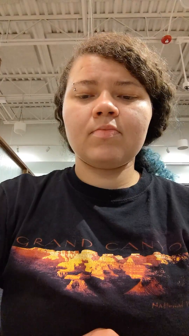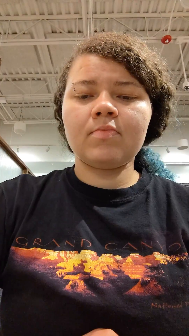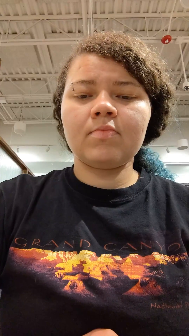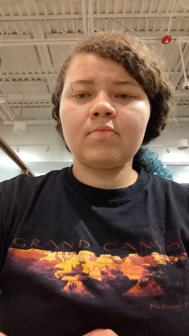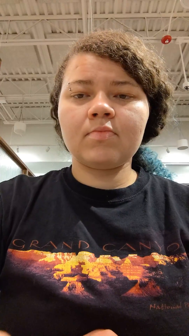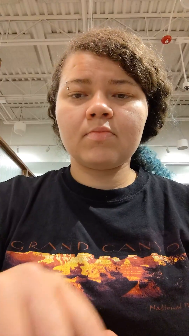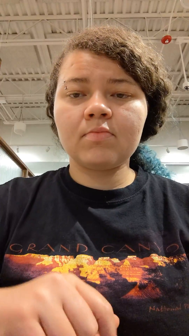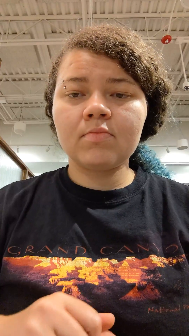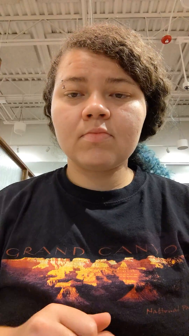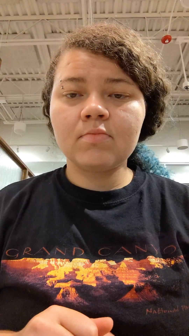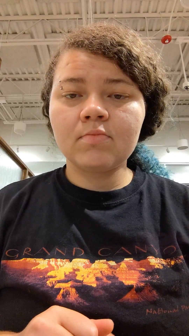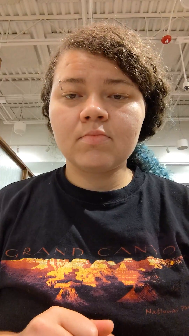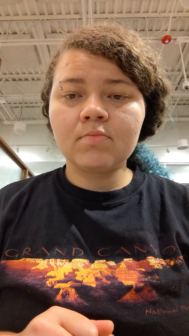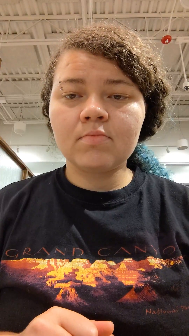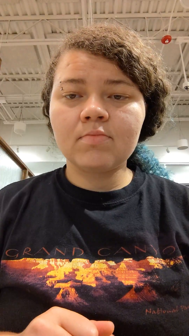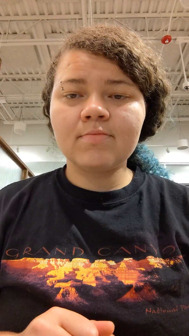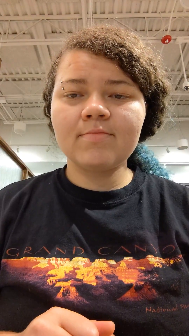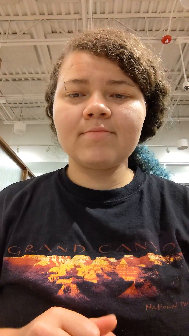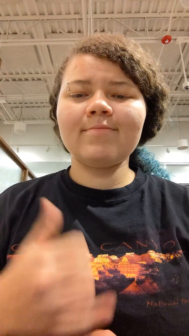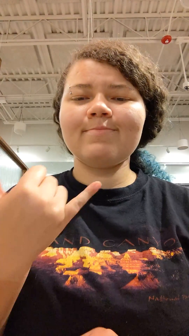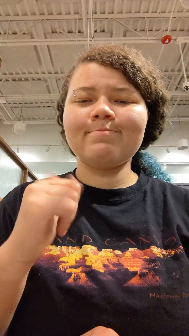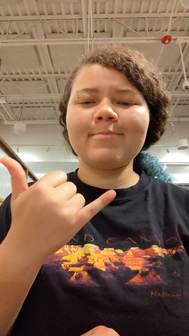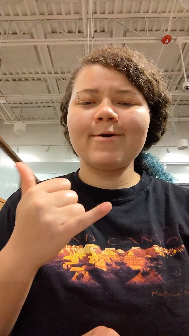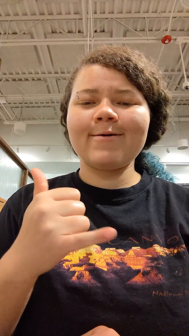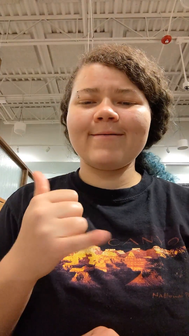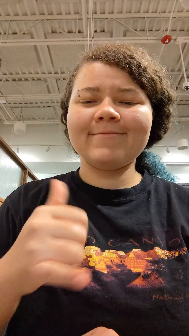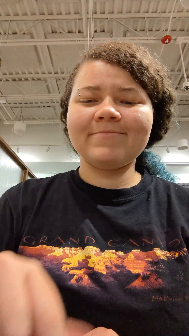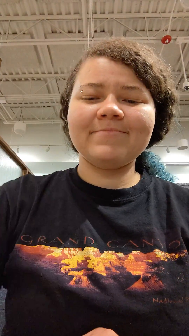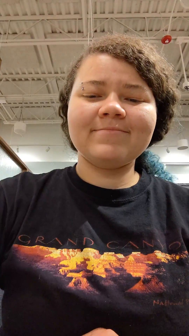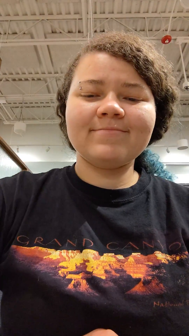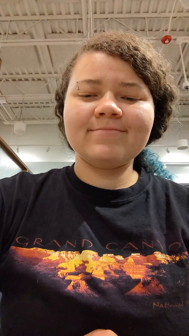party